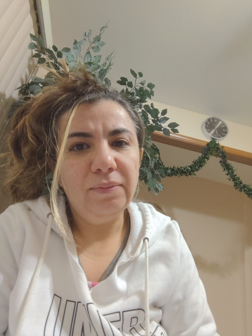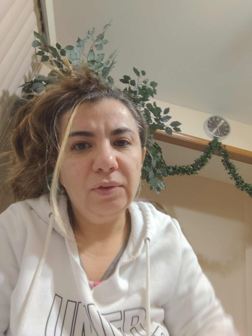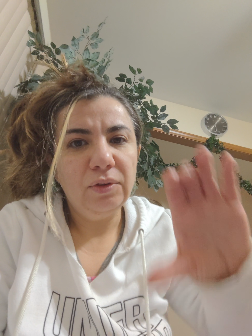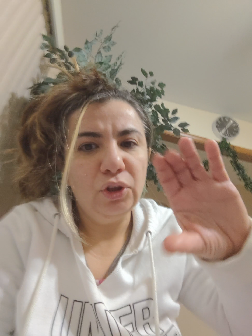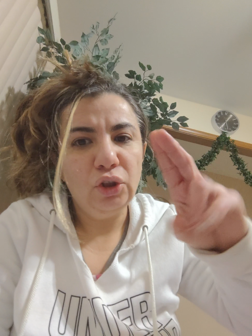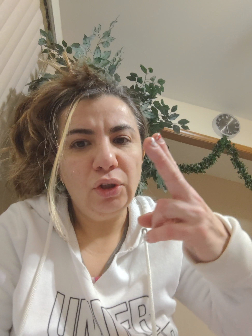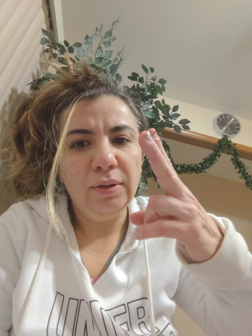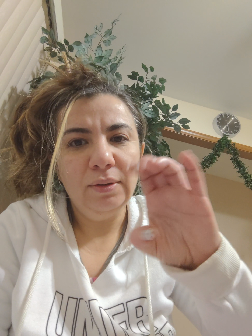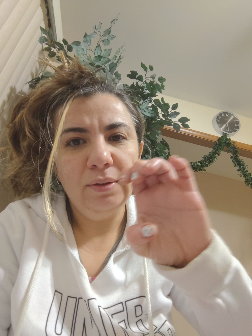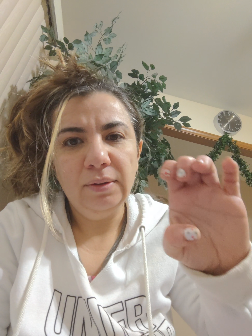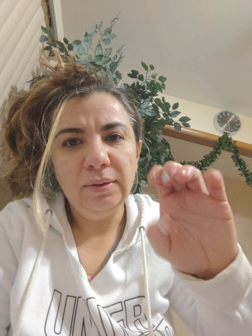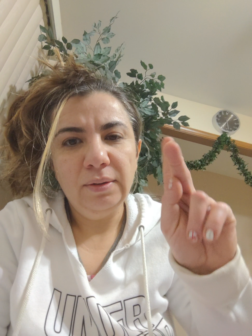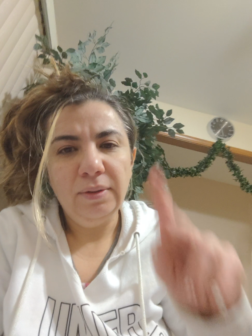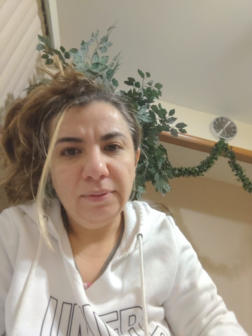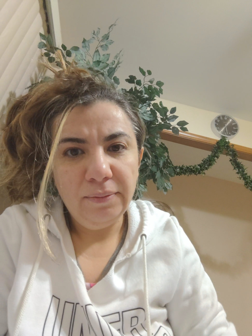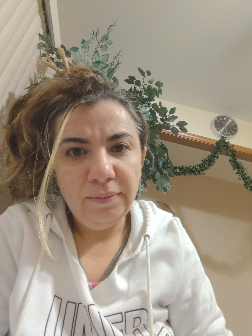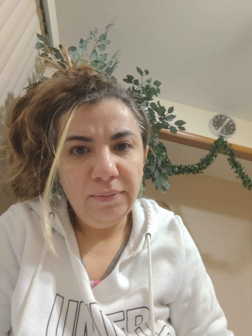cheek